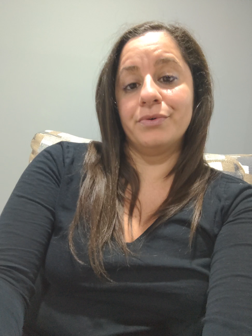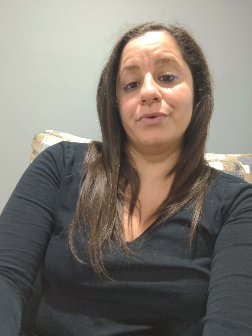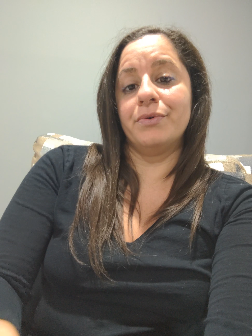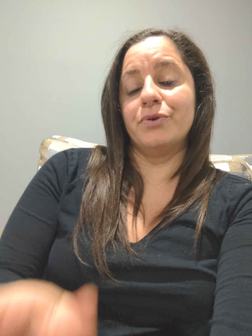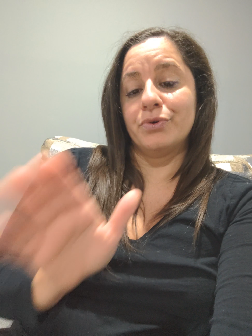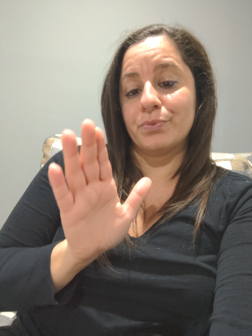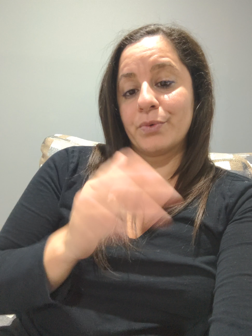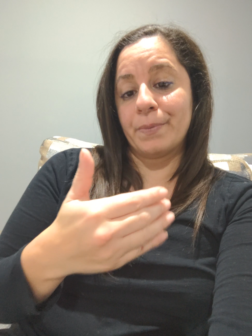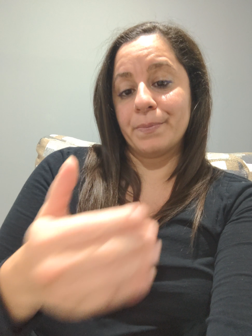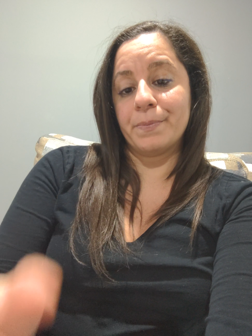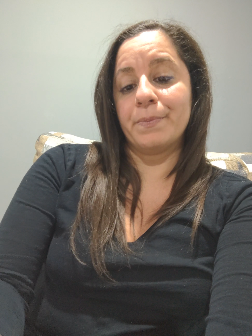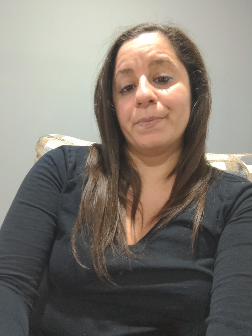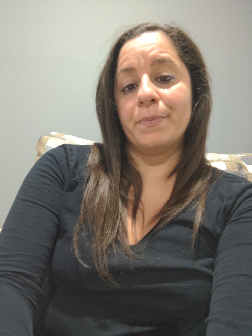room